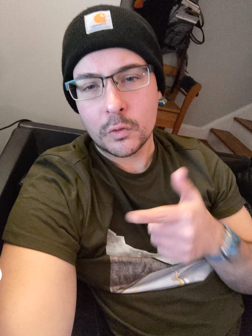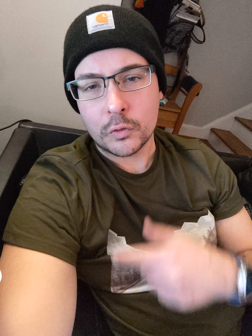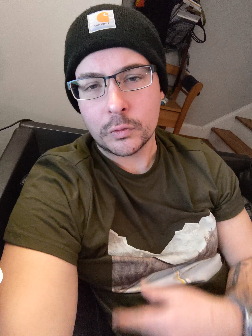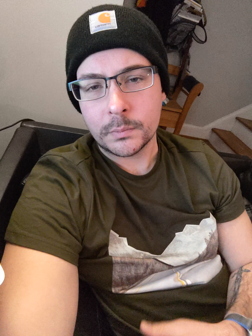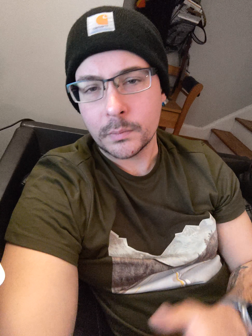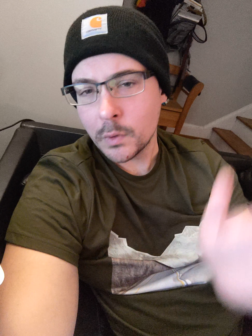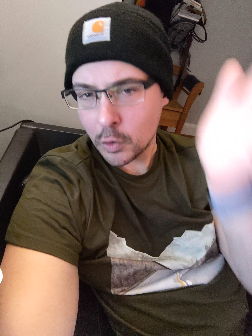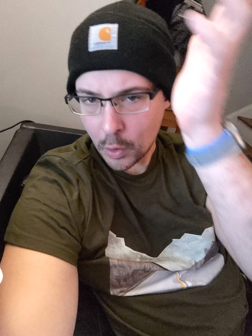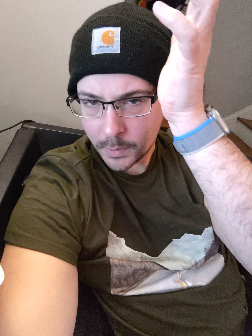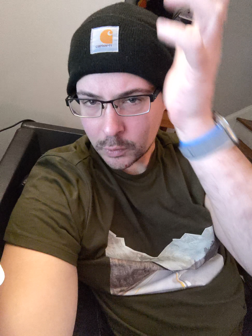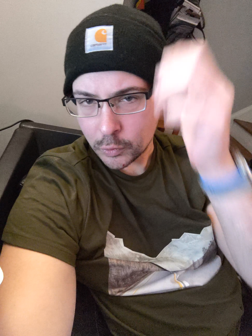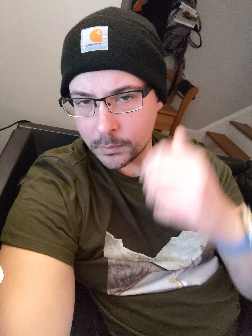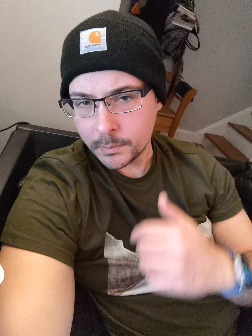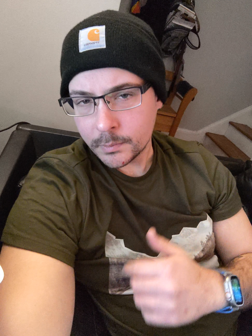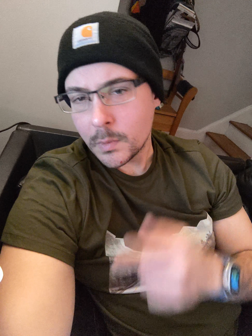garbage